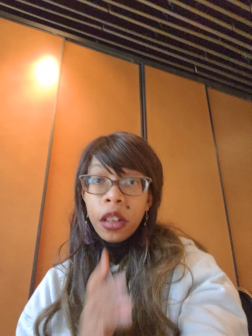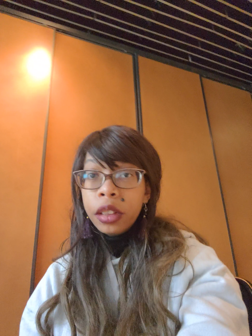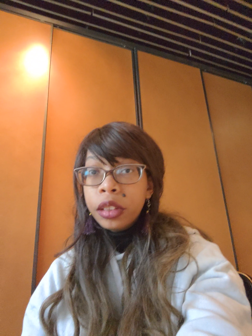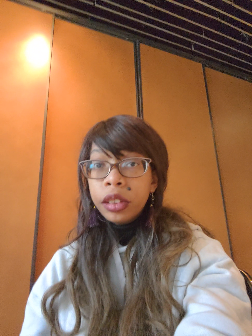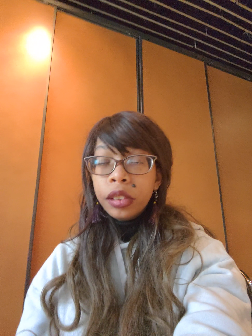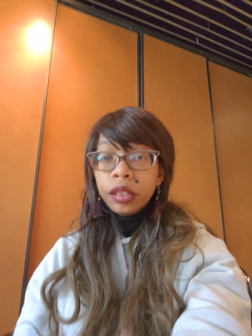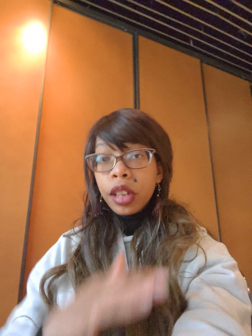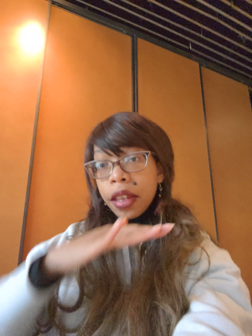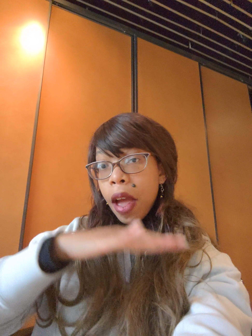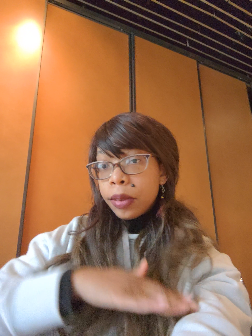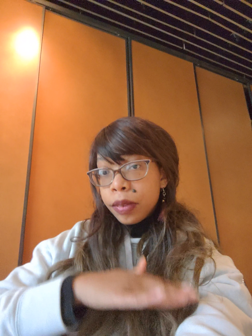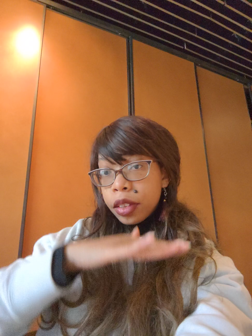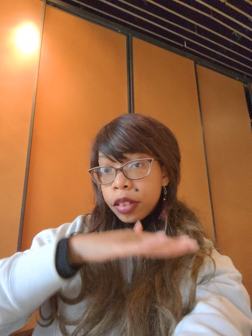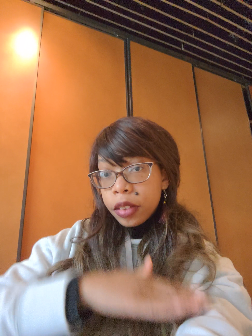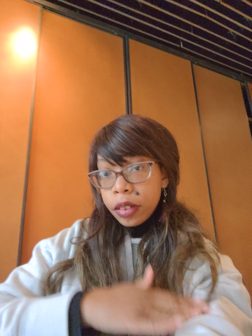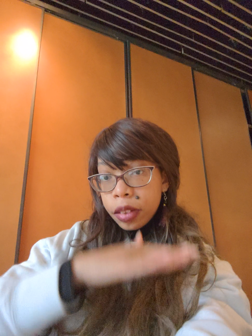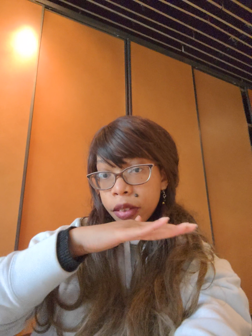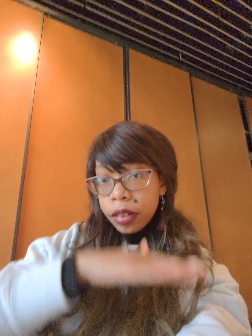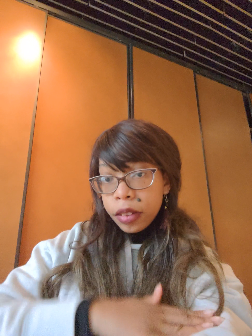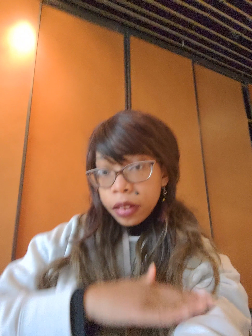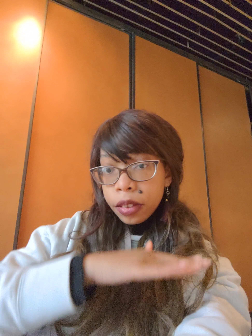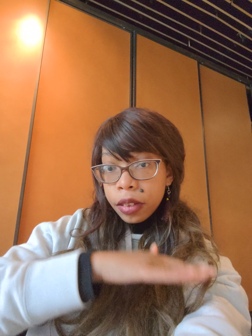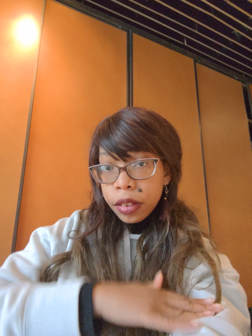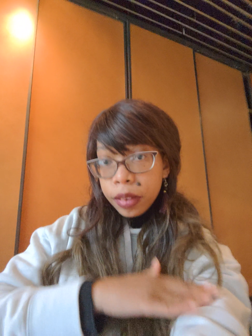table